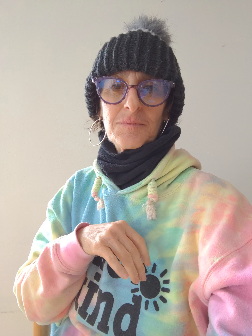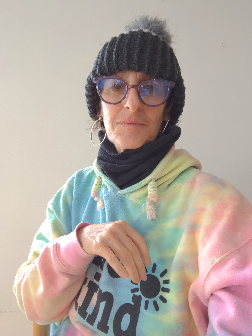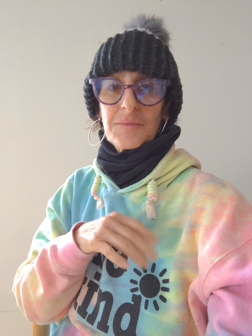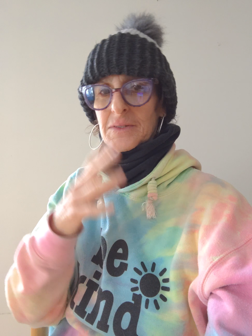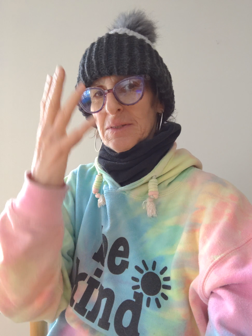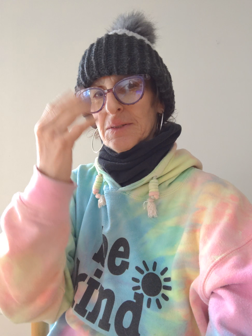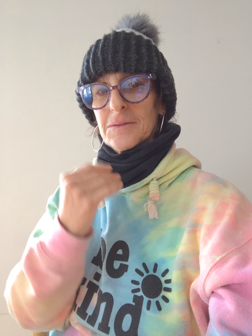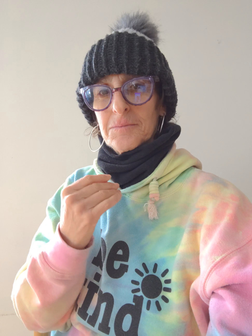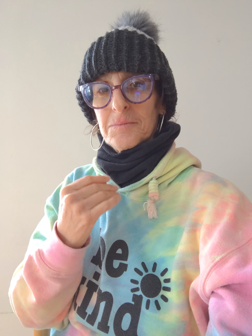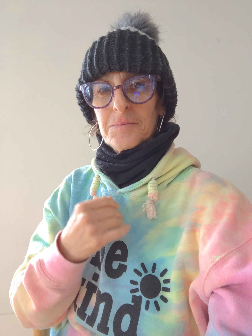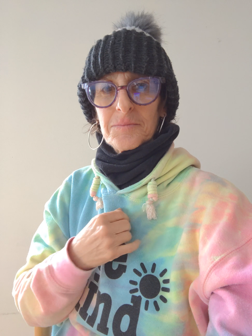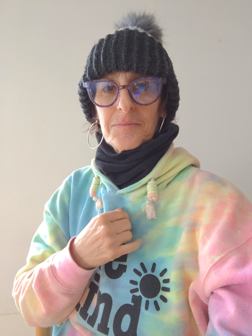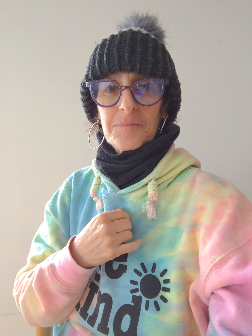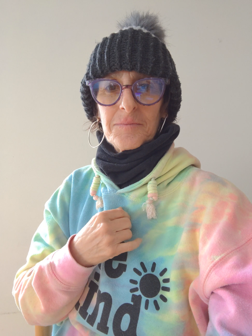sleep